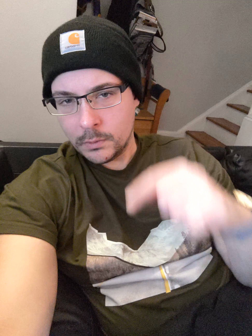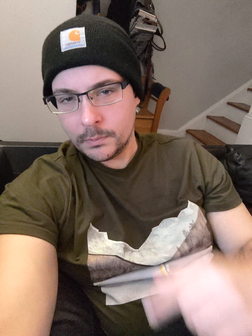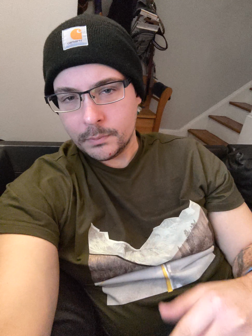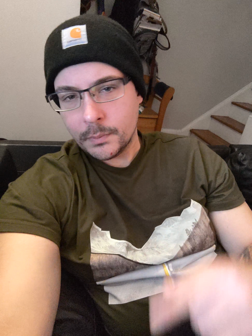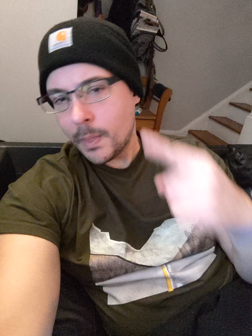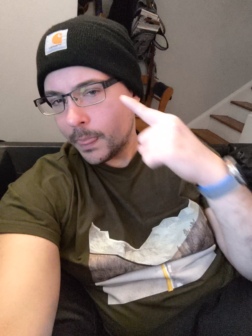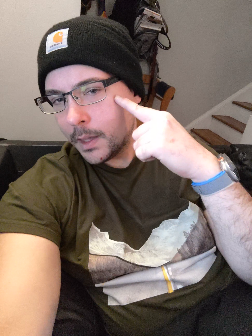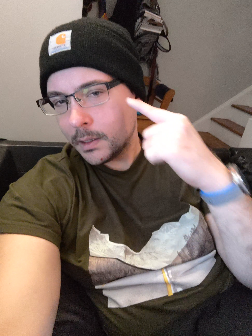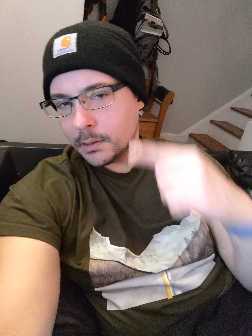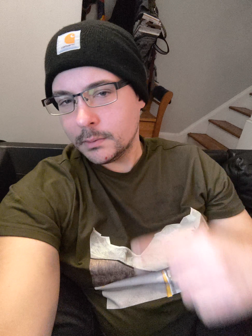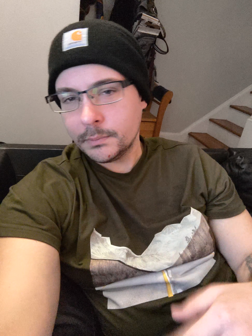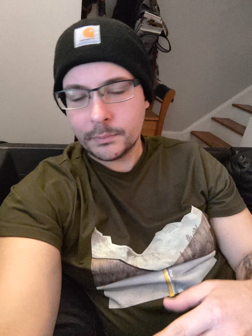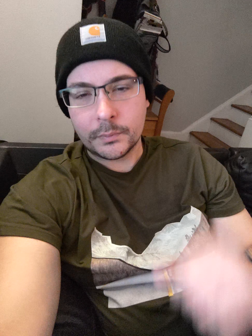think